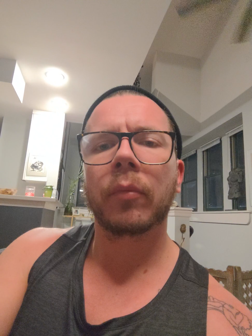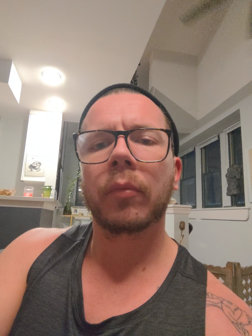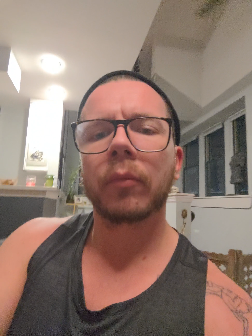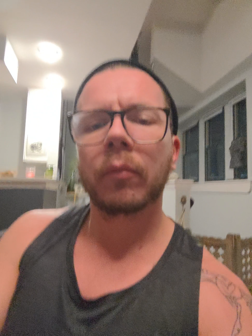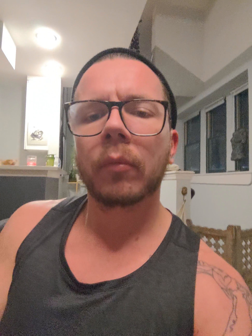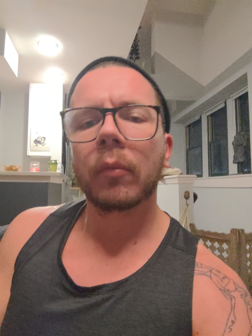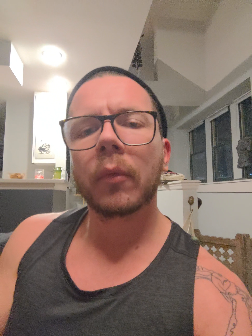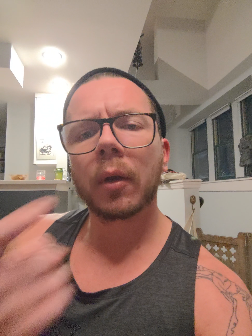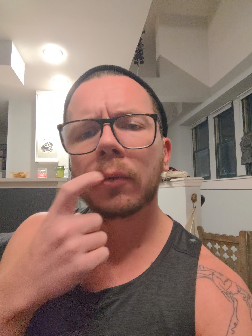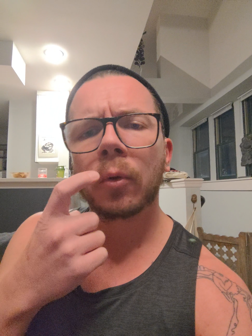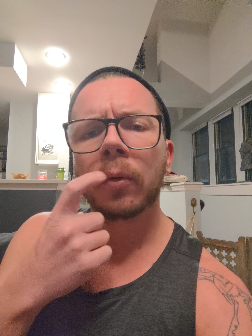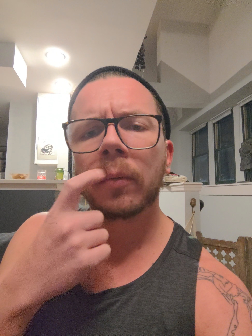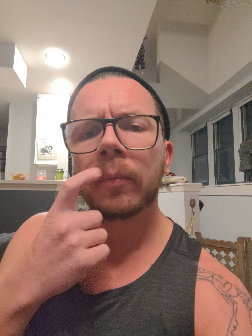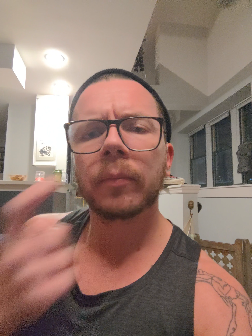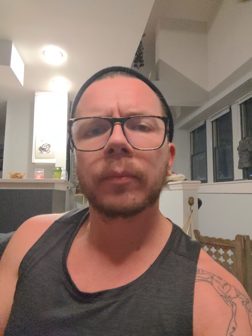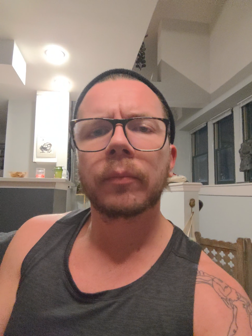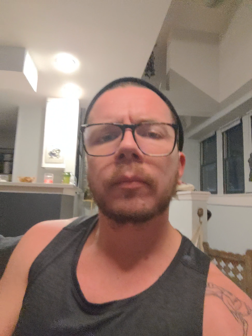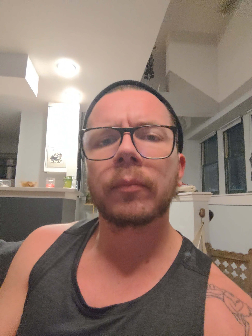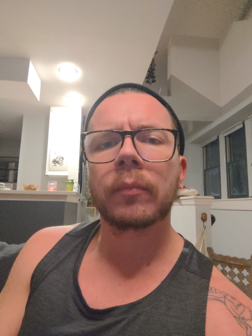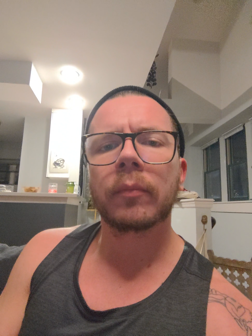tooth